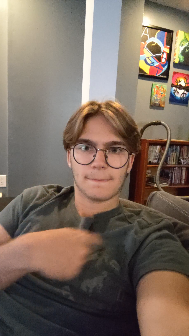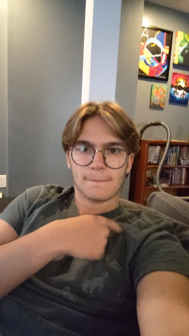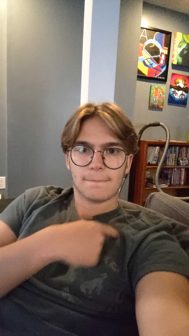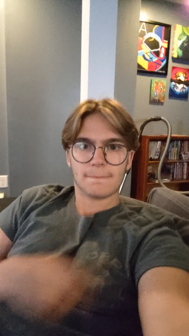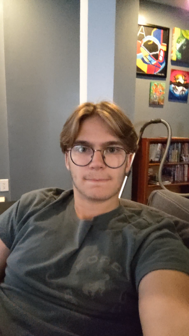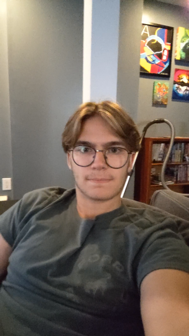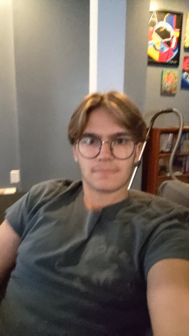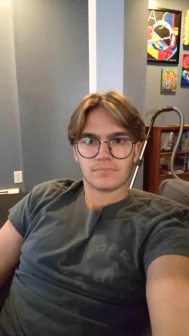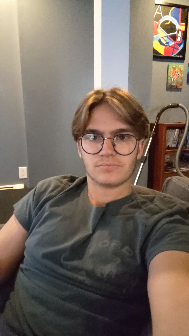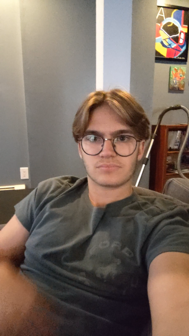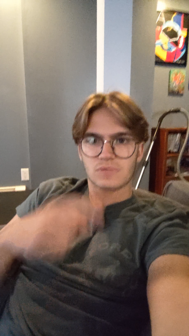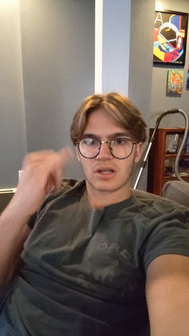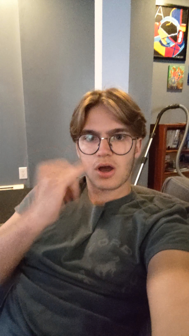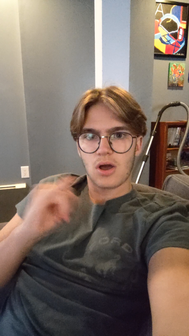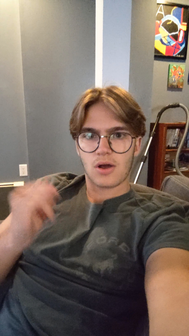draw